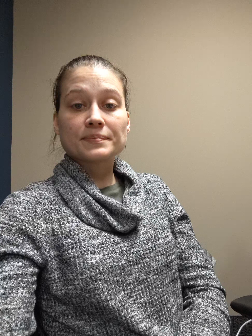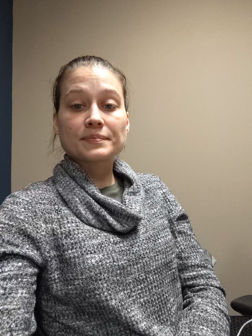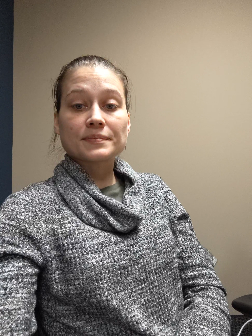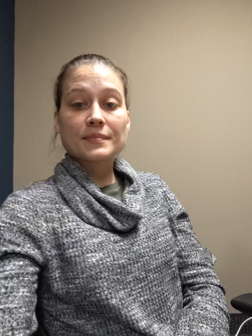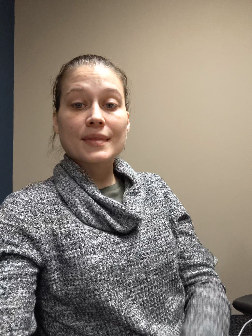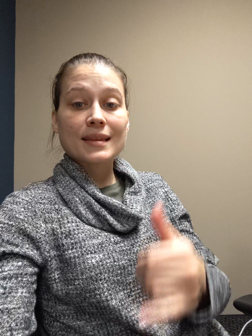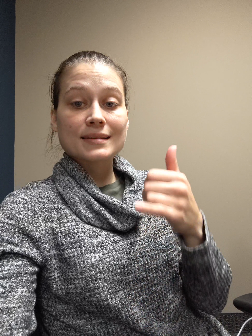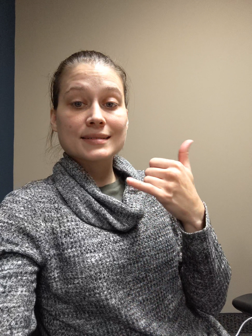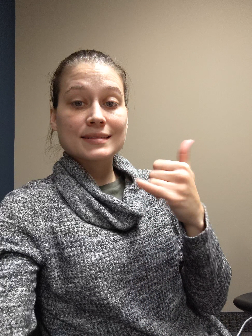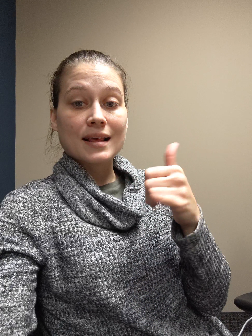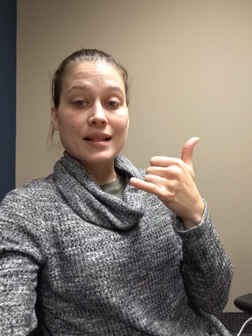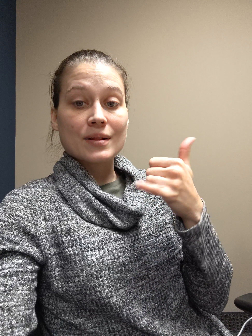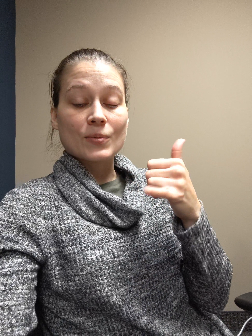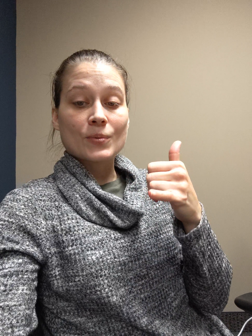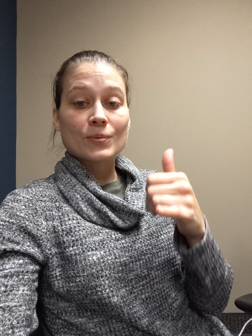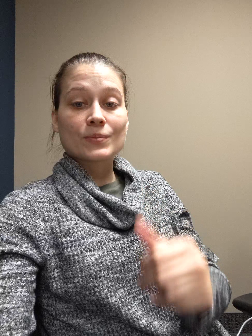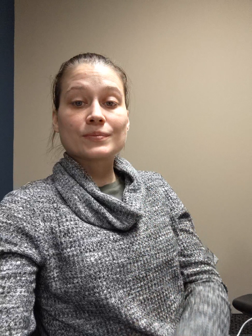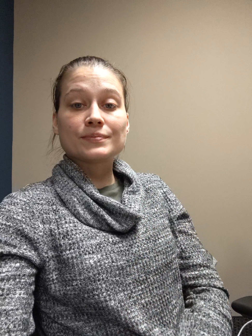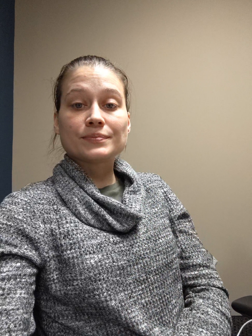yellow